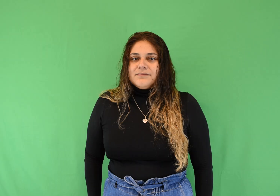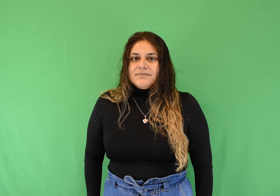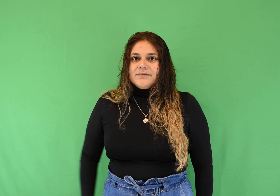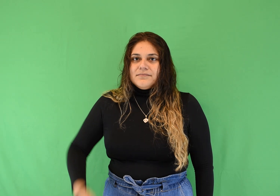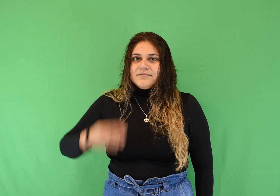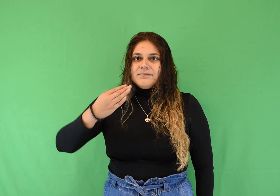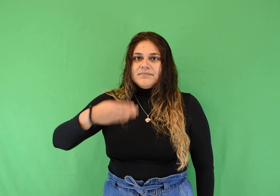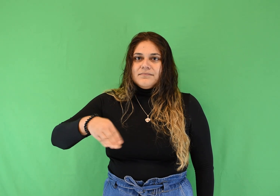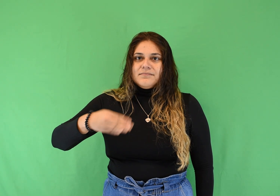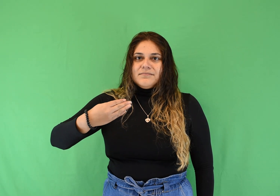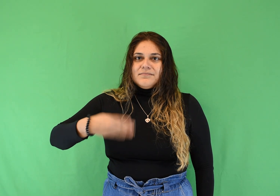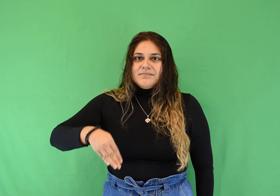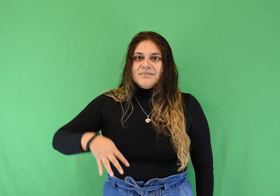baño